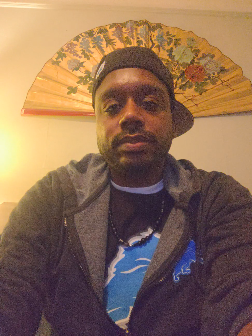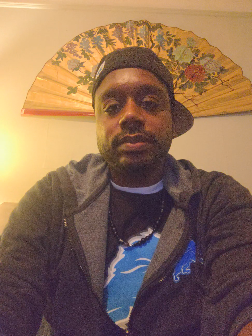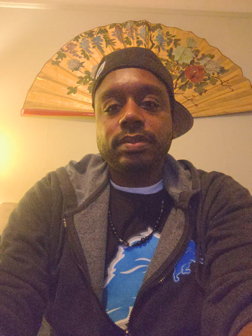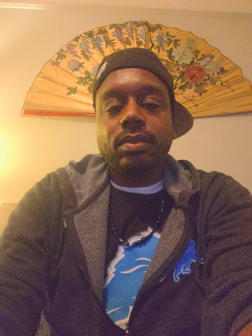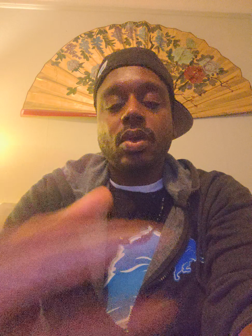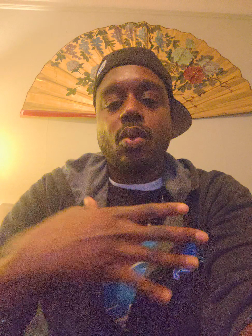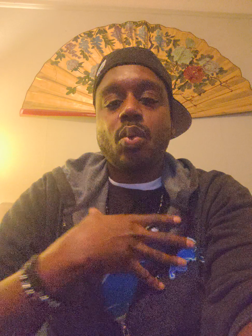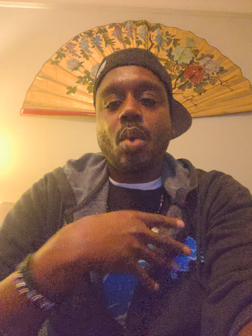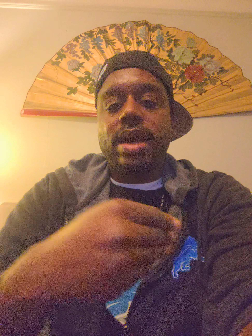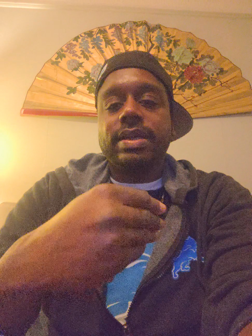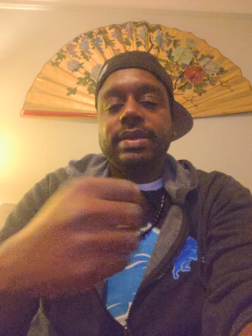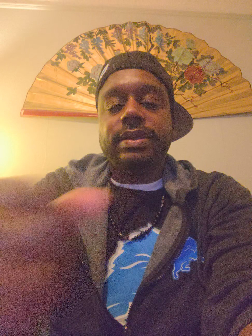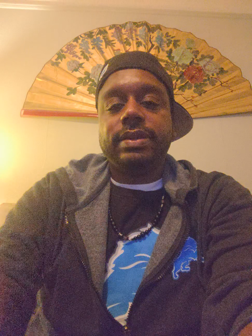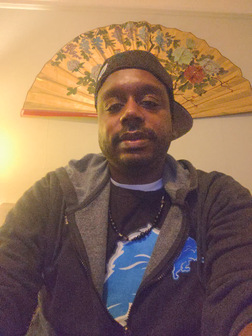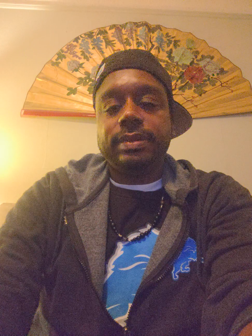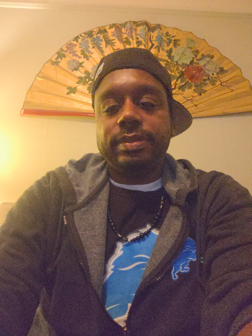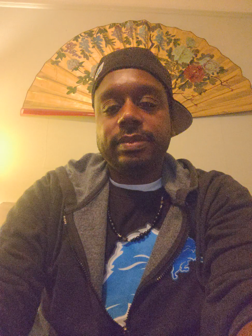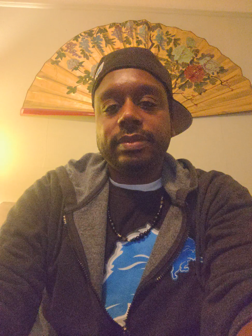white